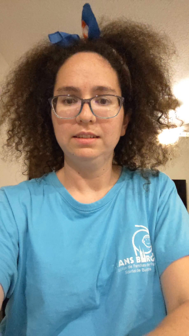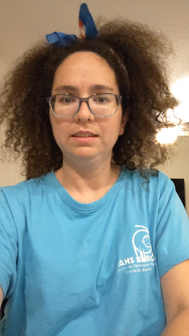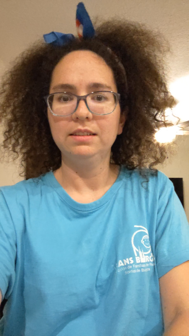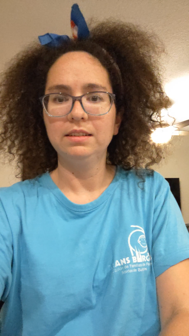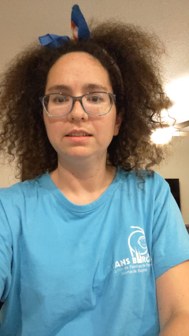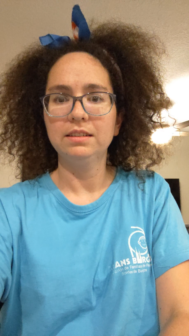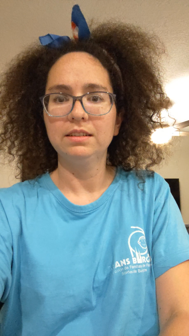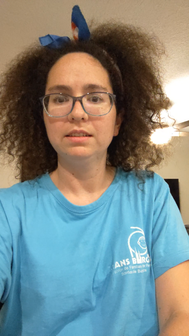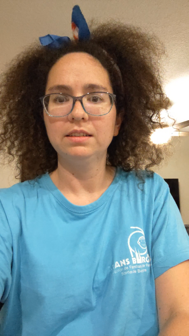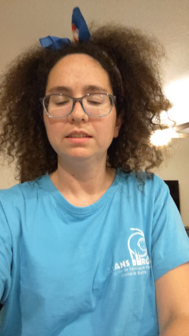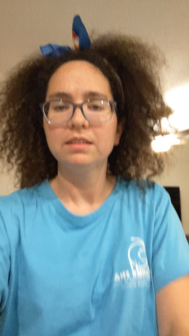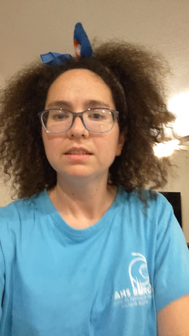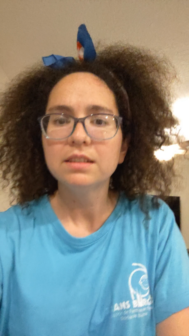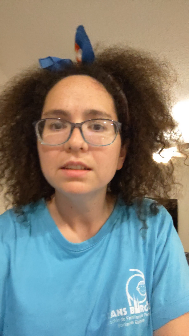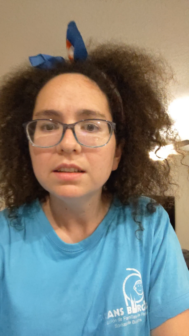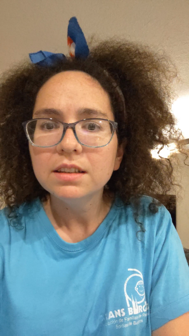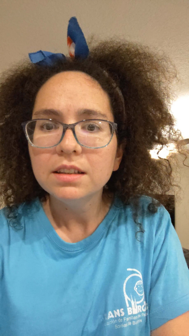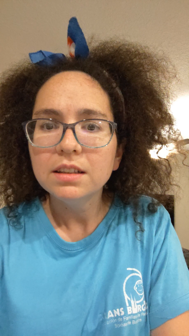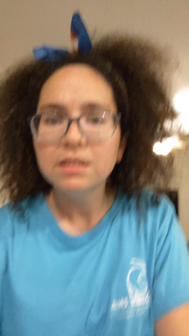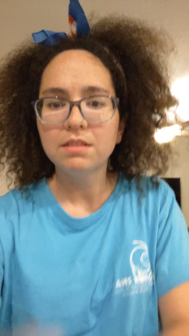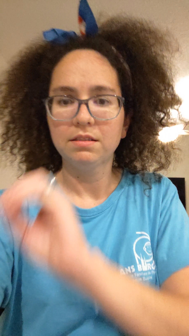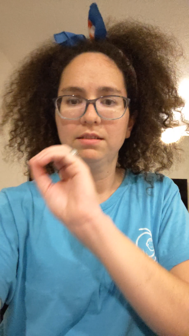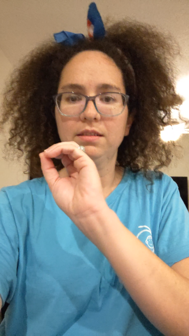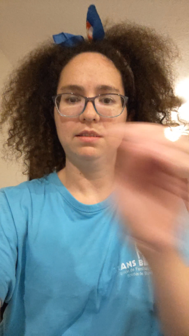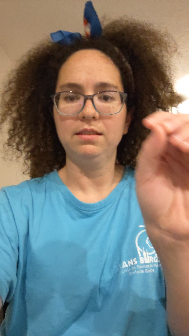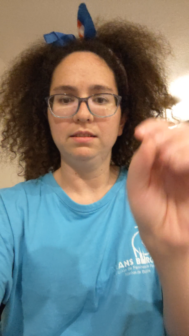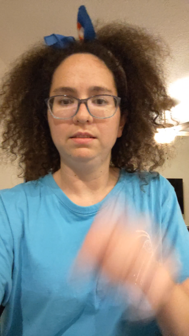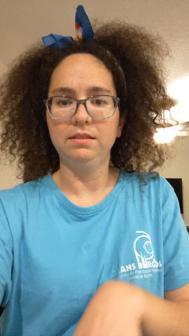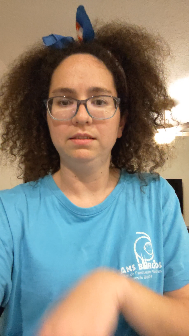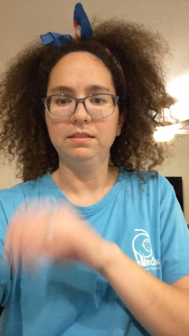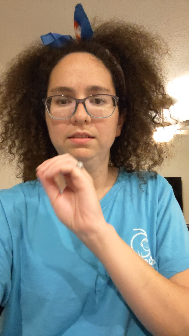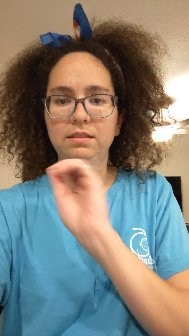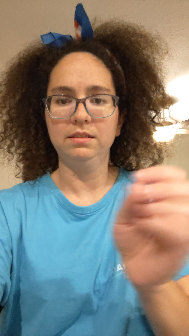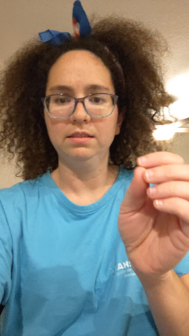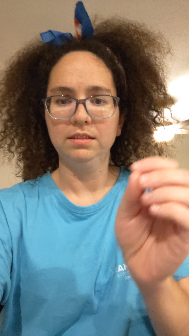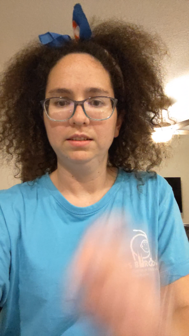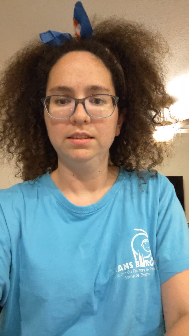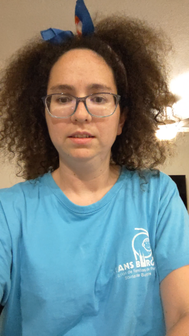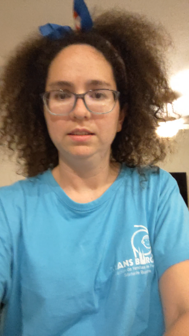none